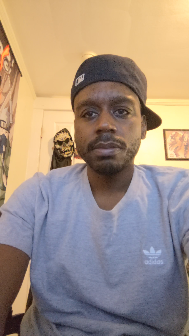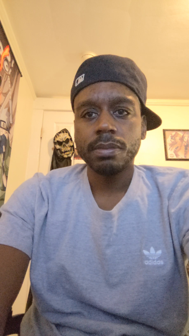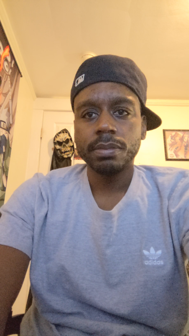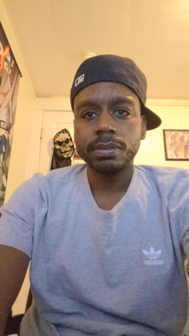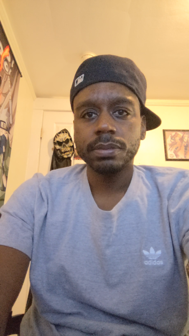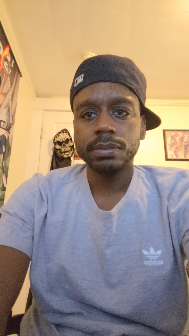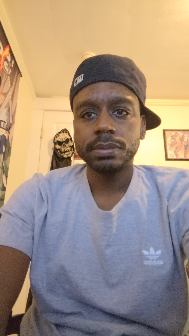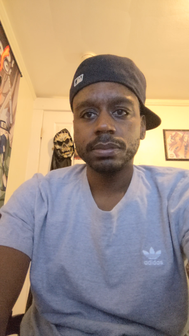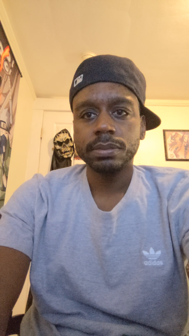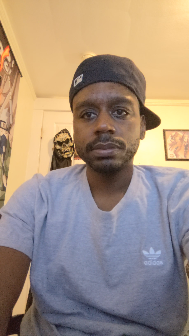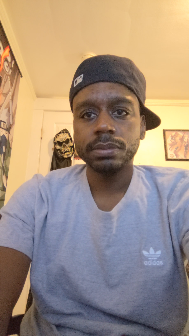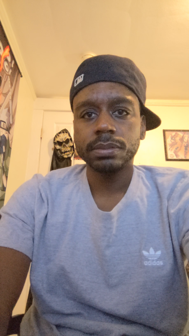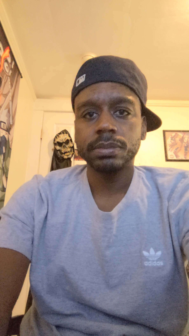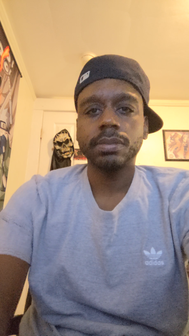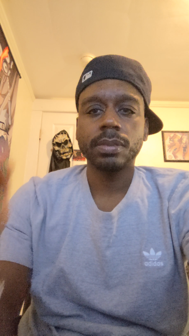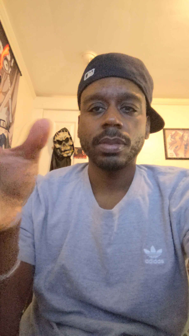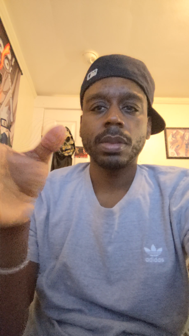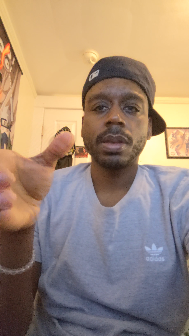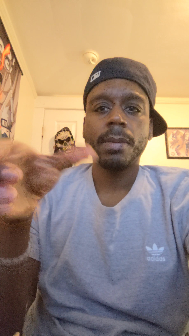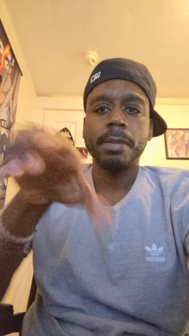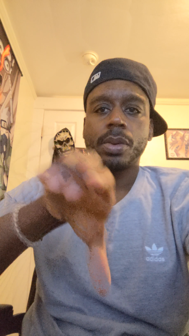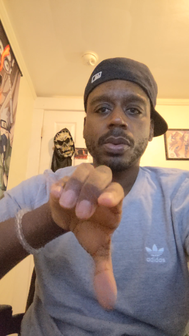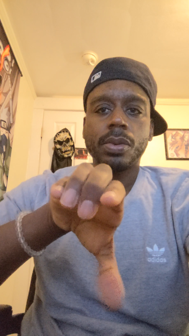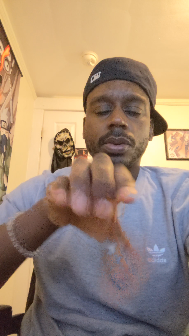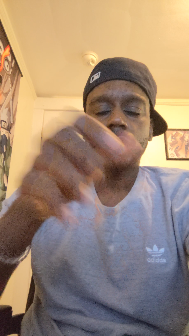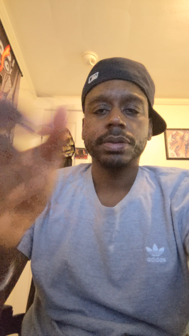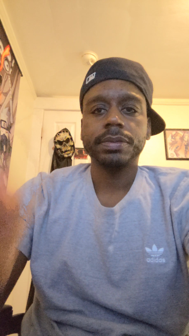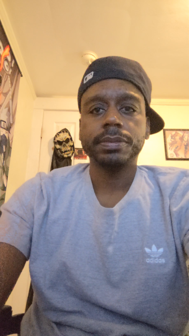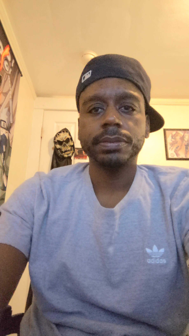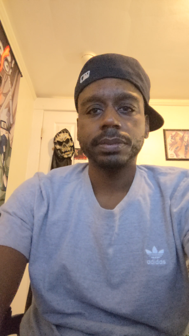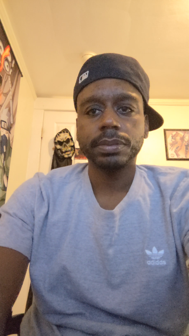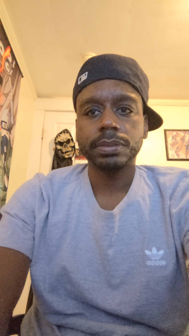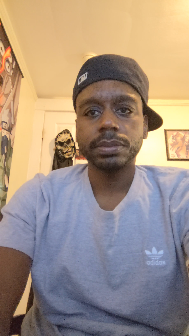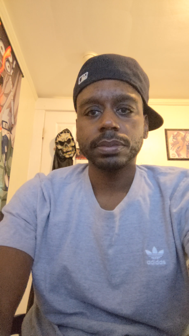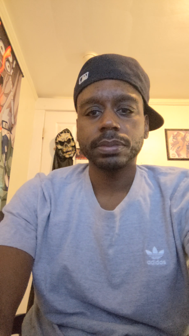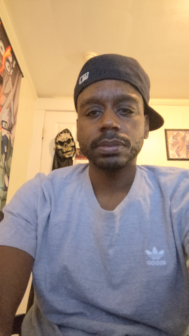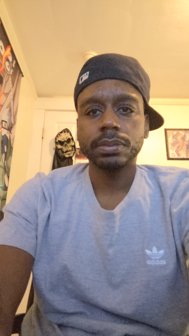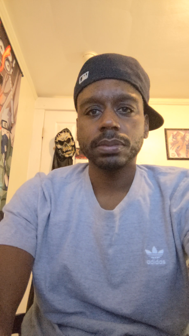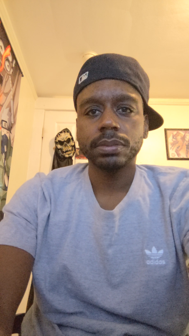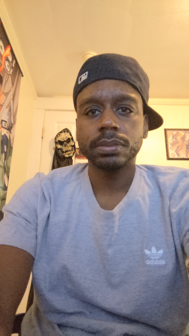pour